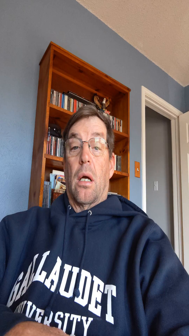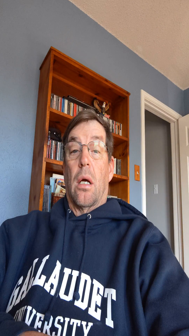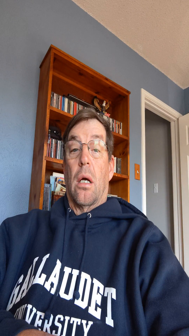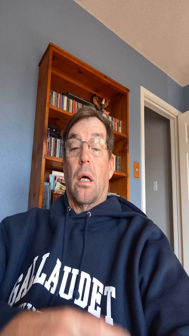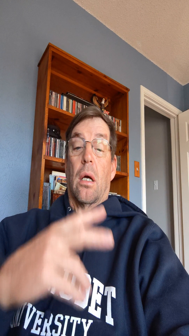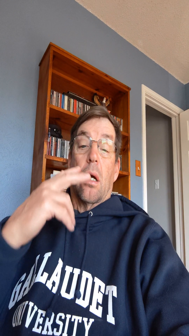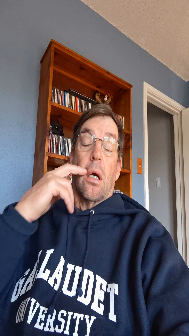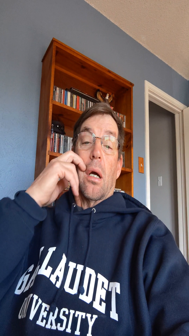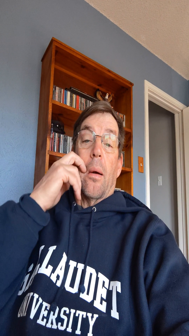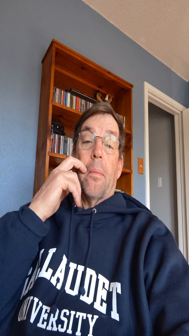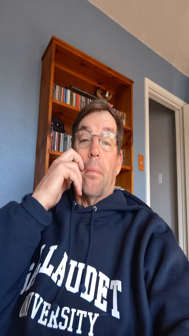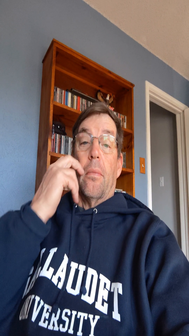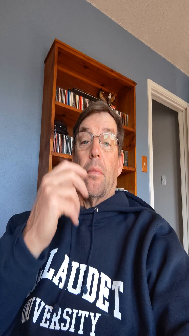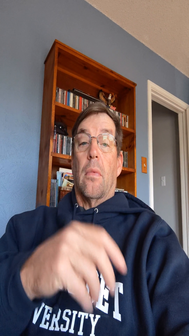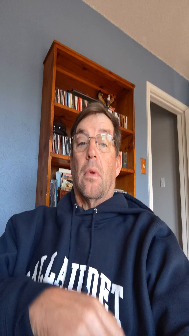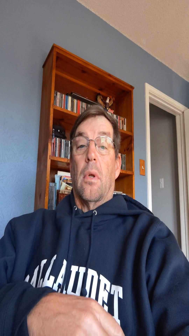gum